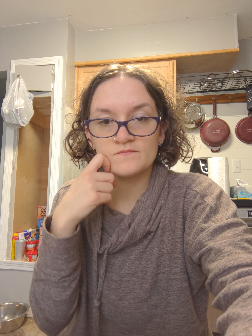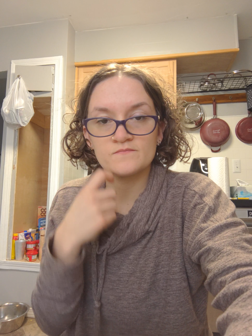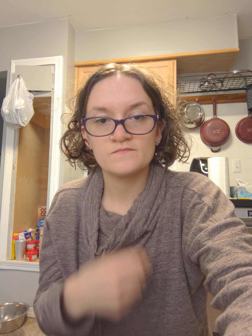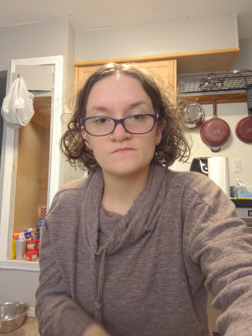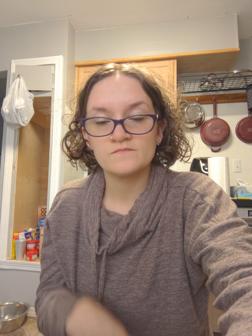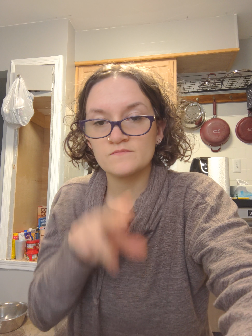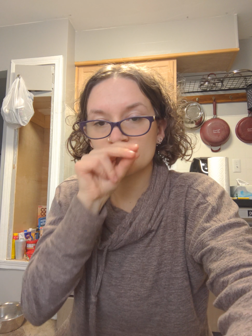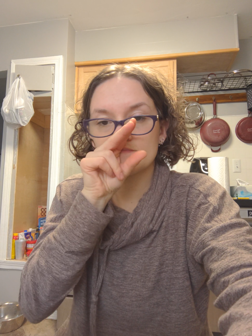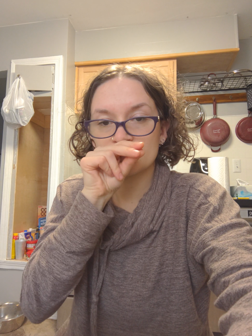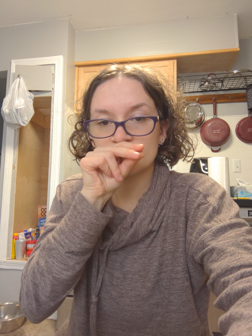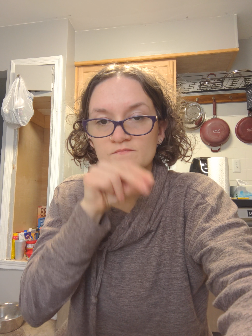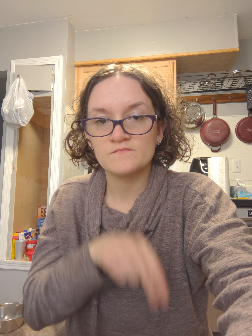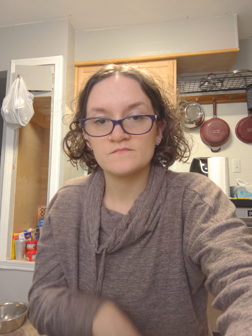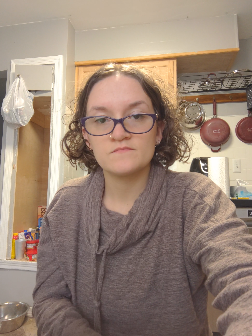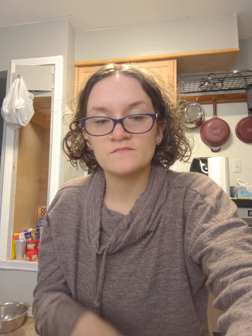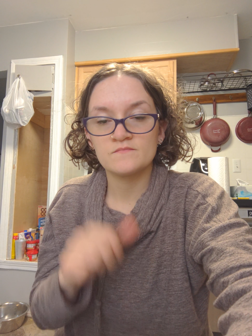duck